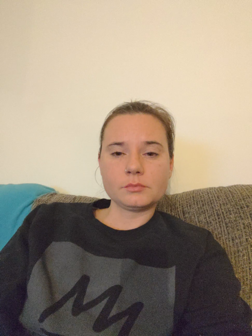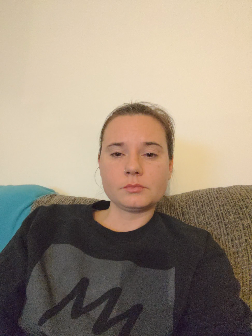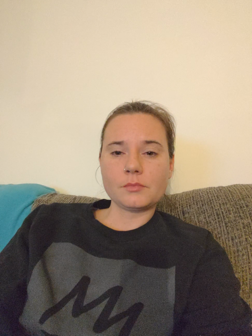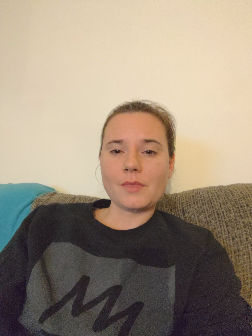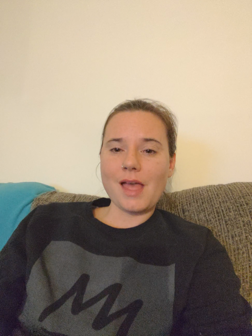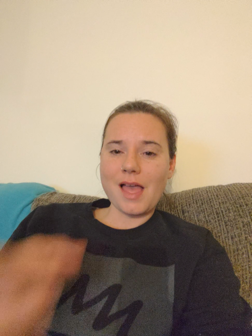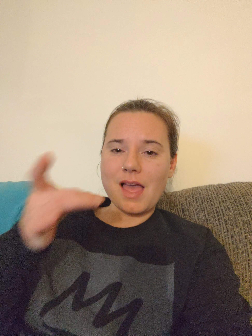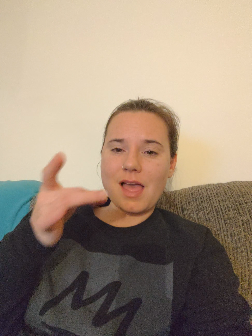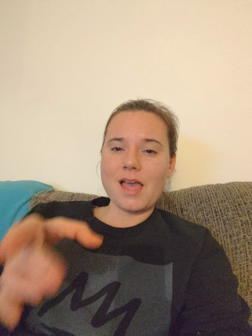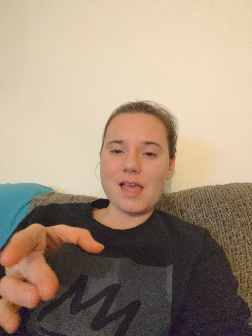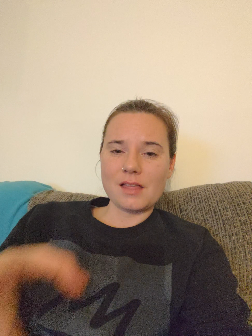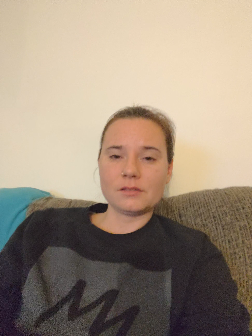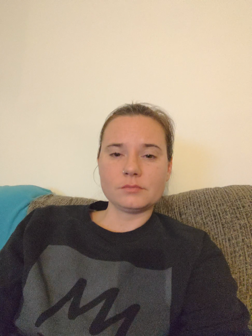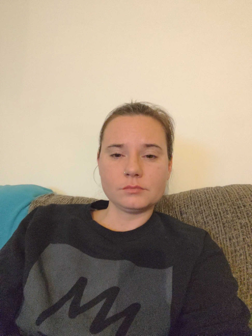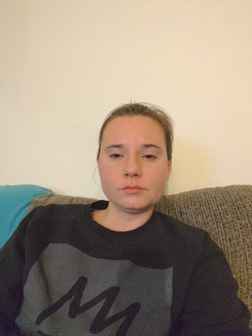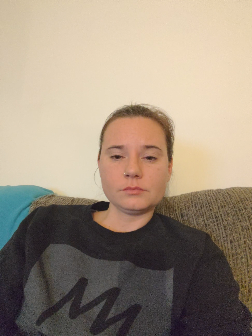hate